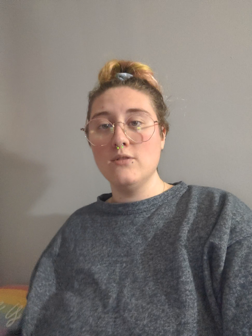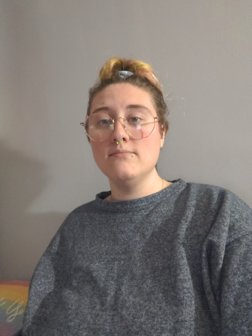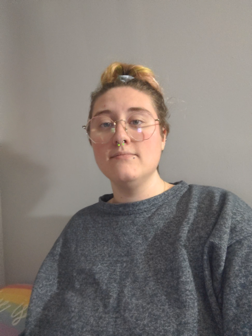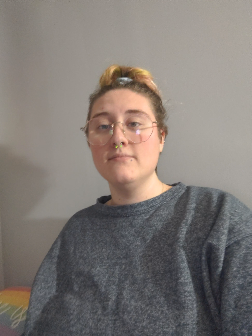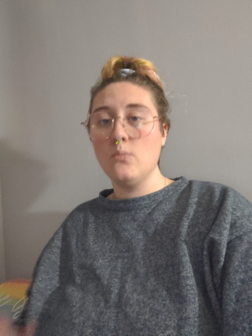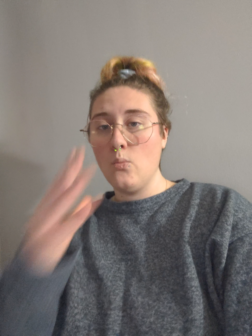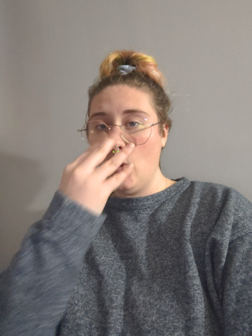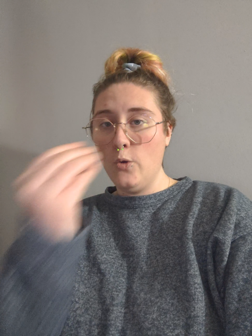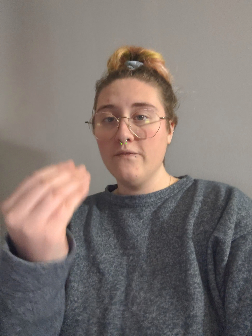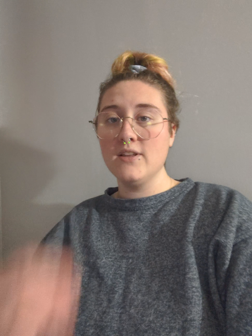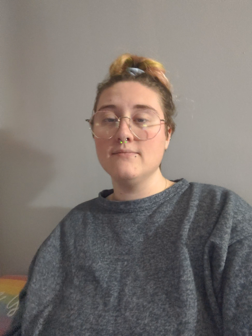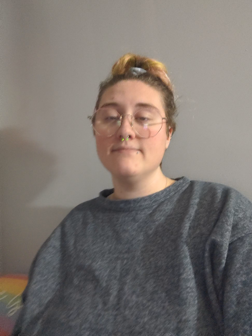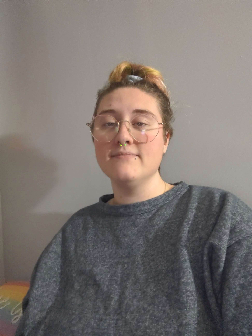wolf